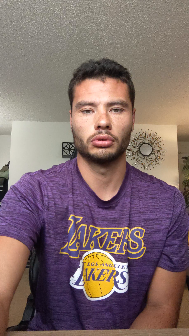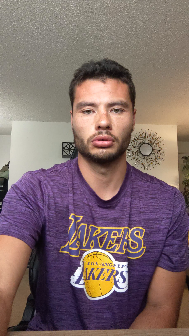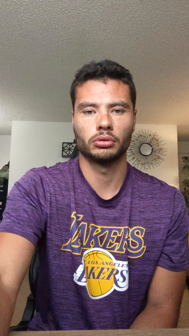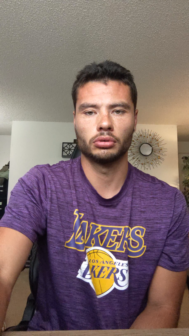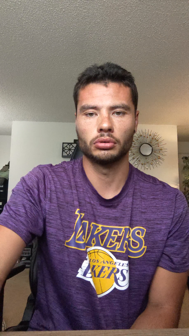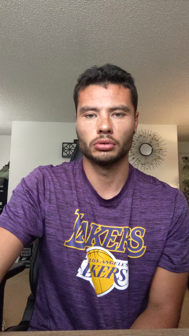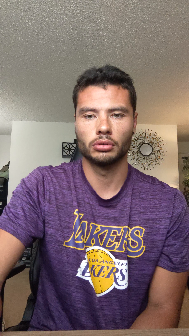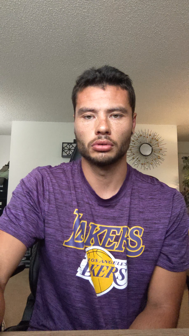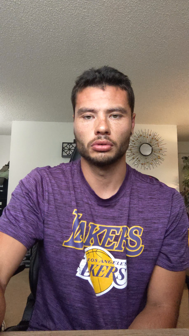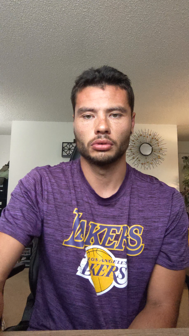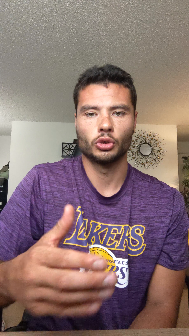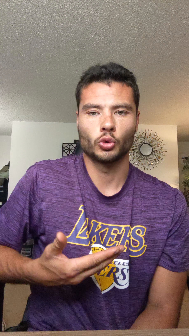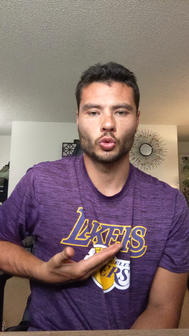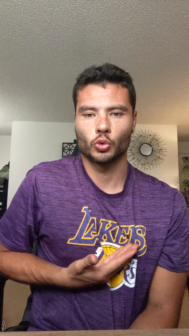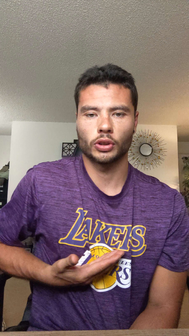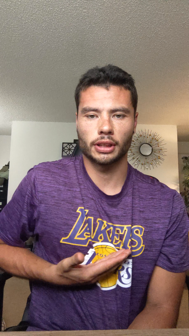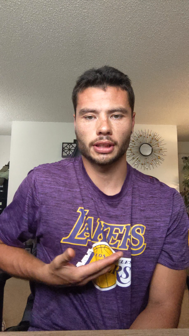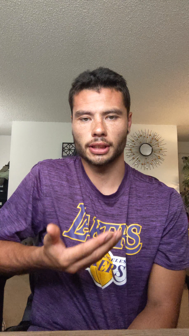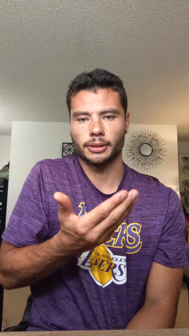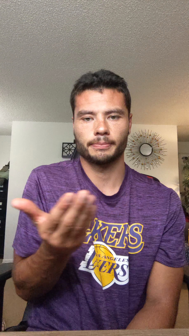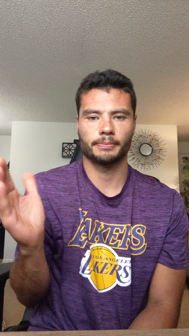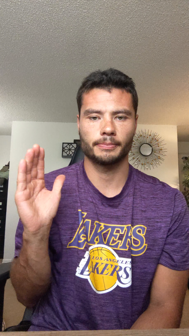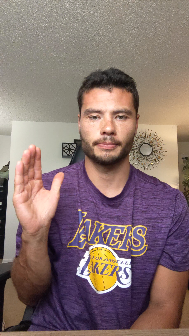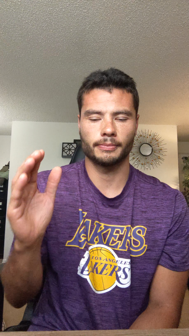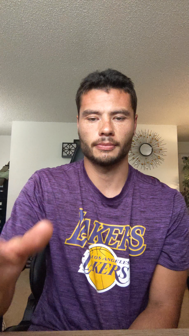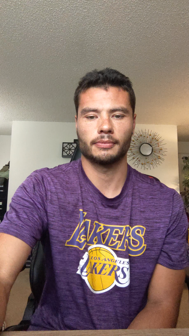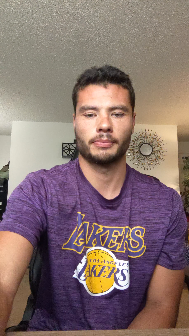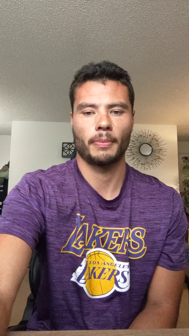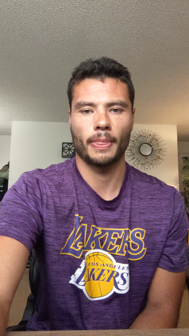crib